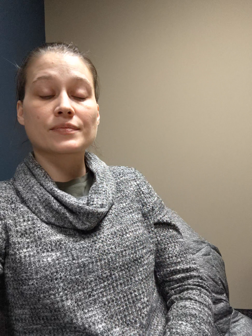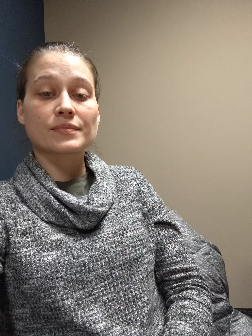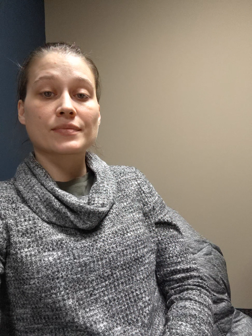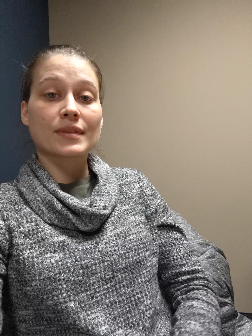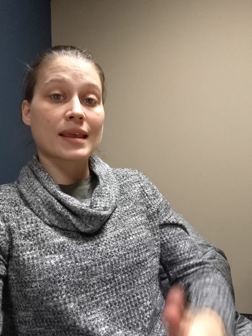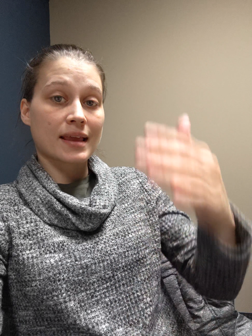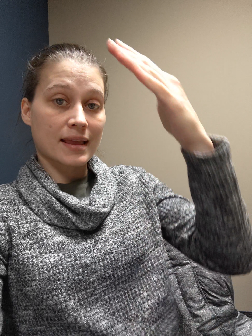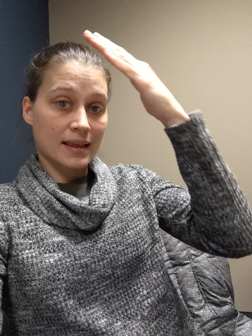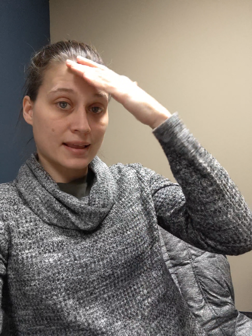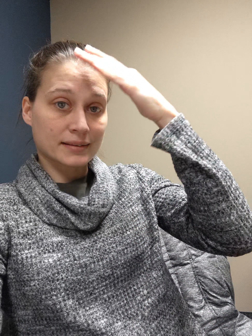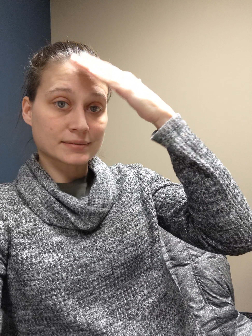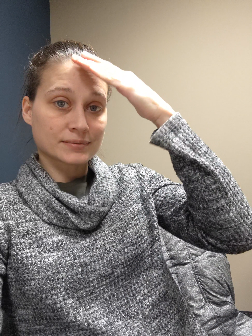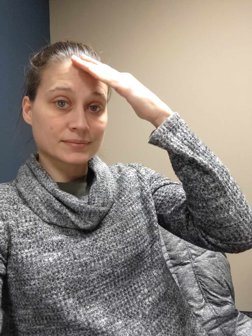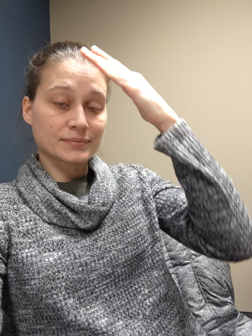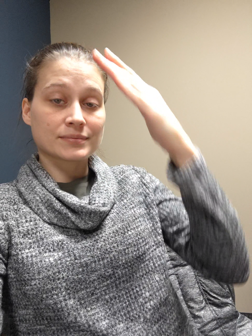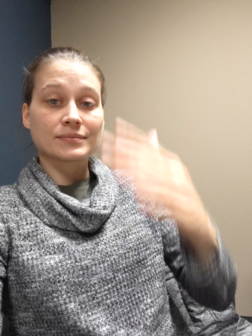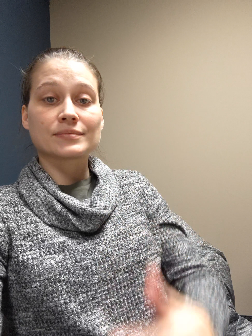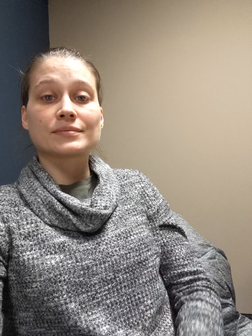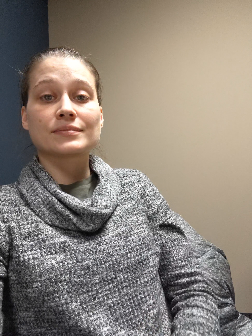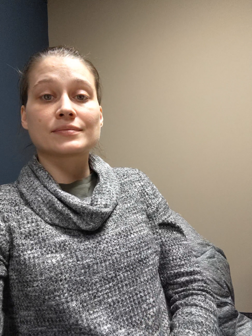hat